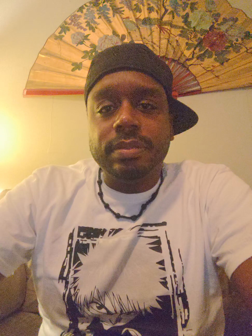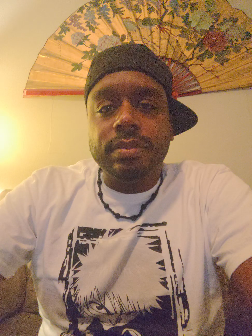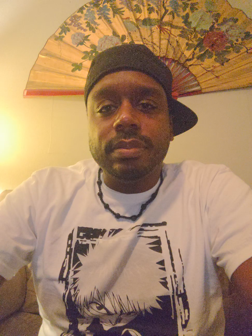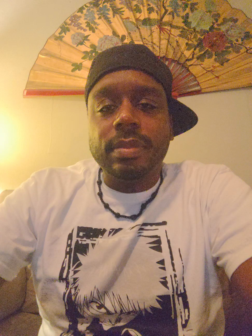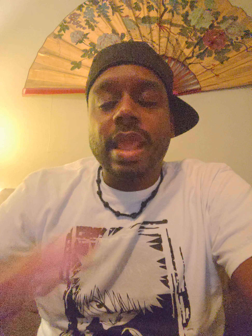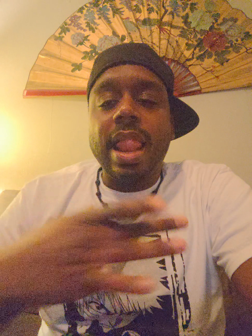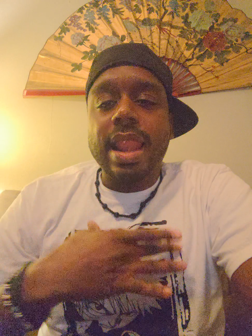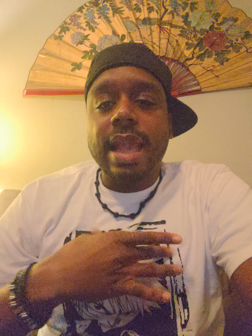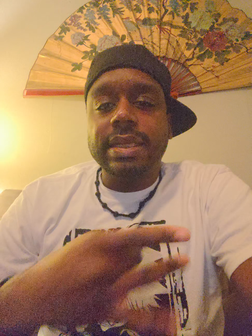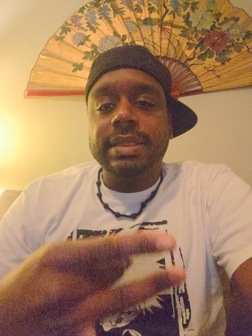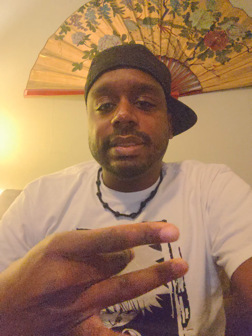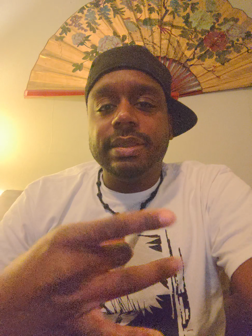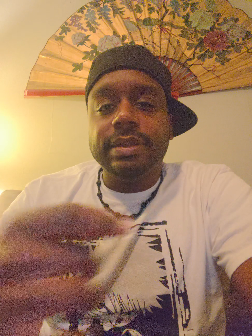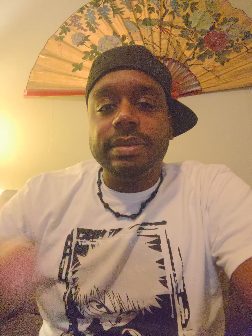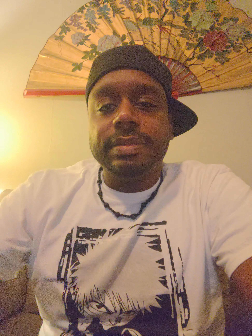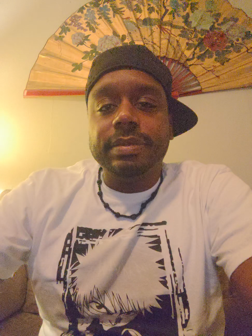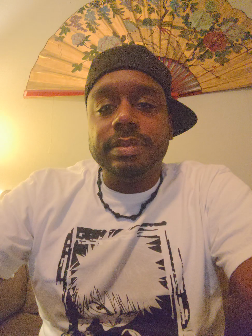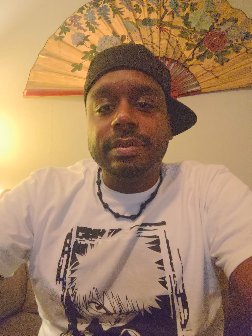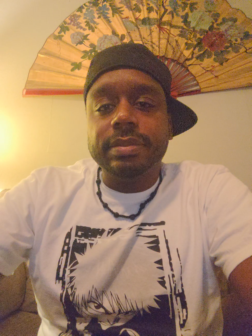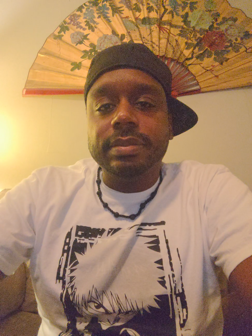like